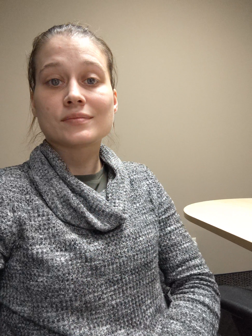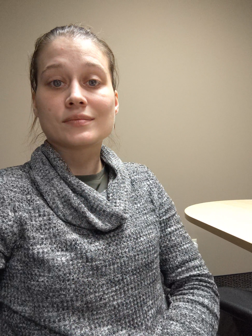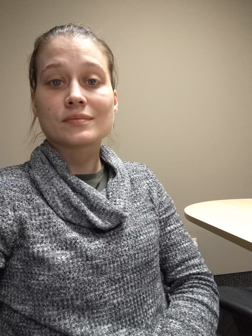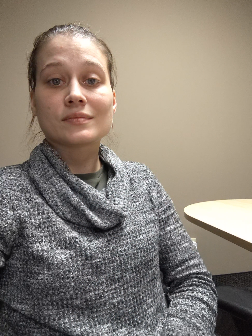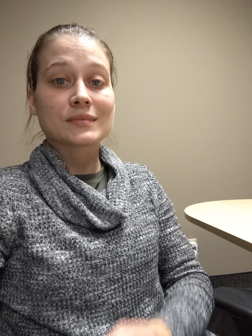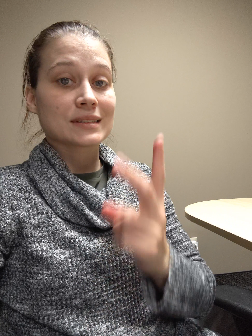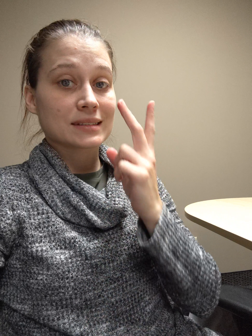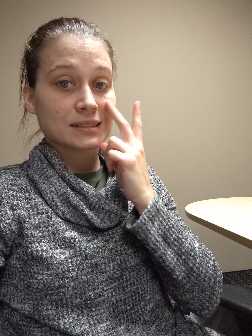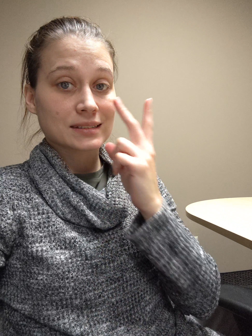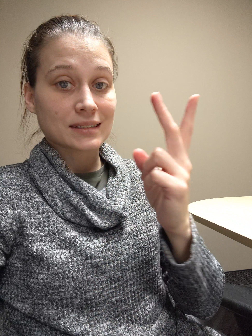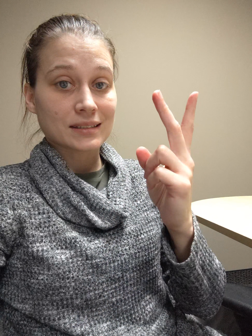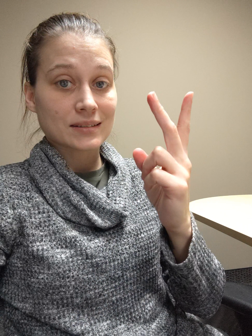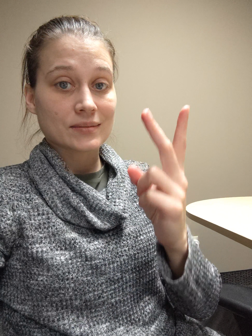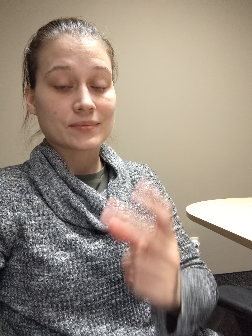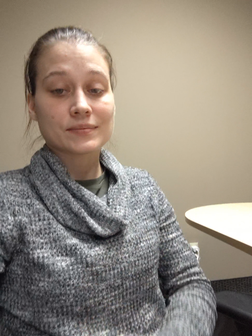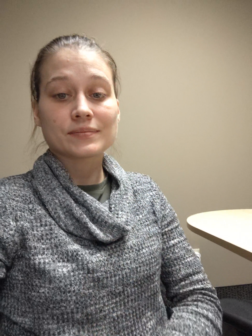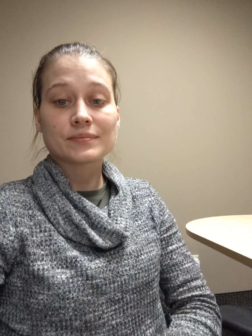see